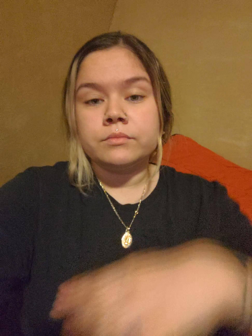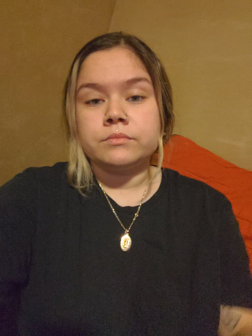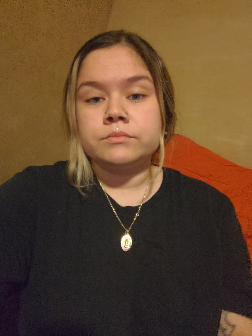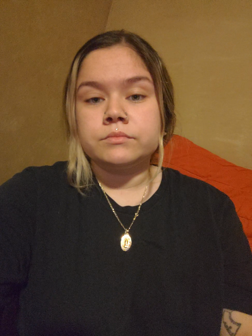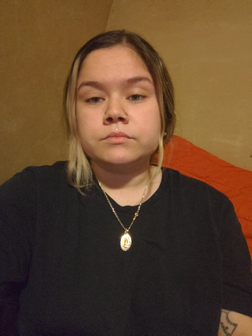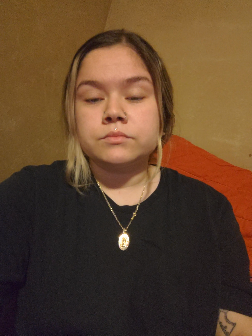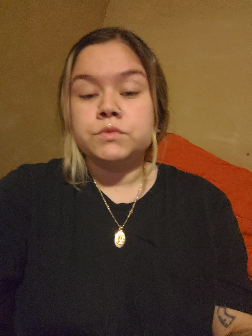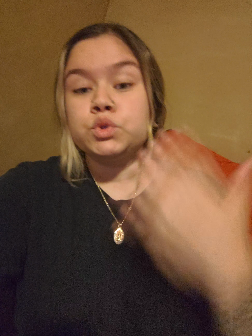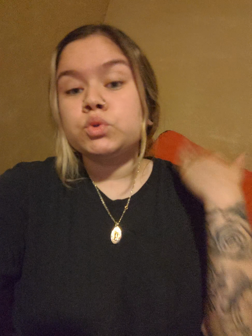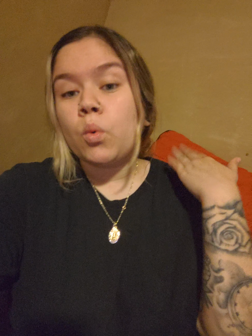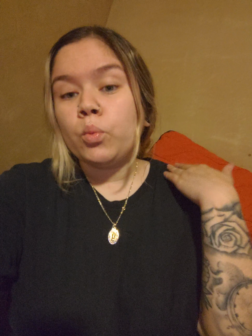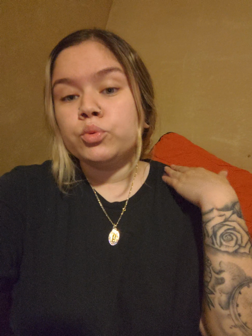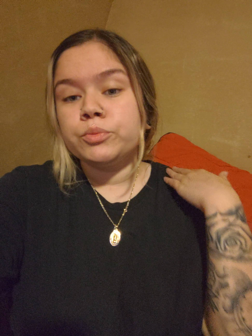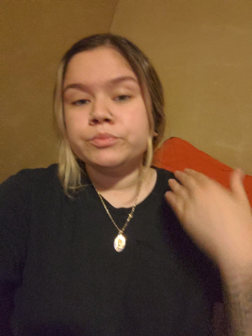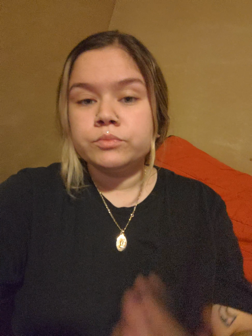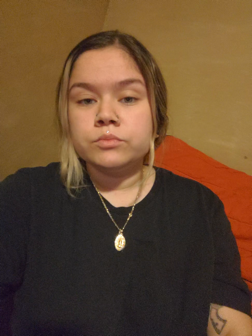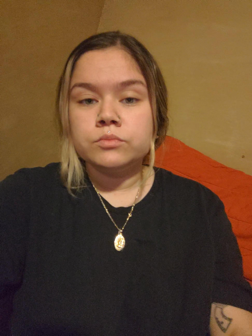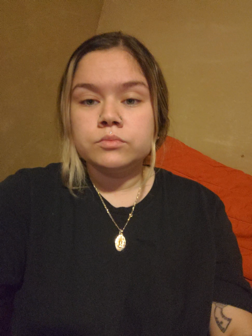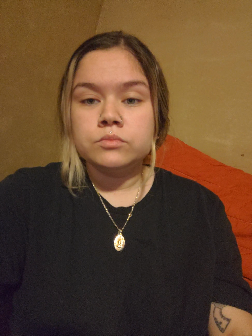shoulder